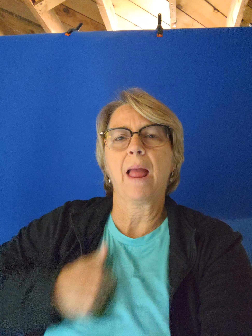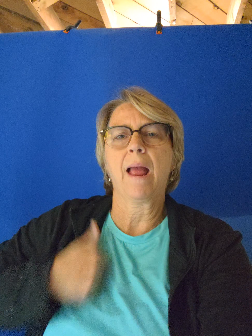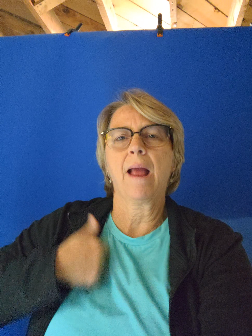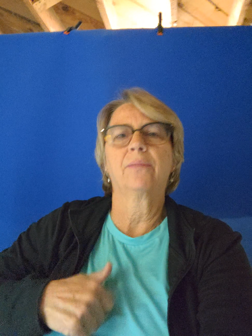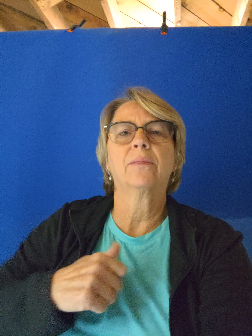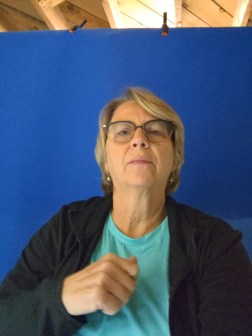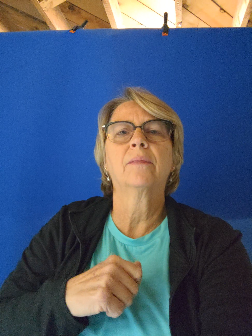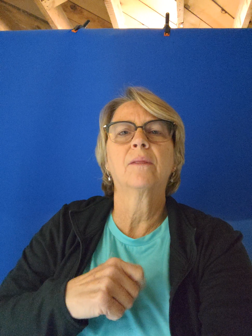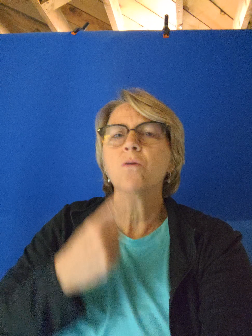bath